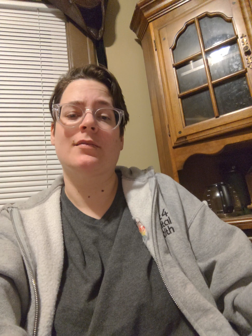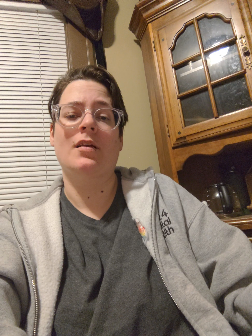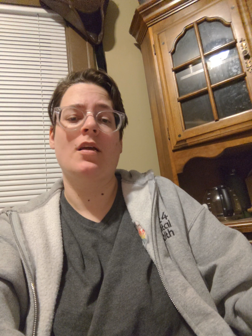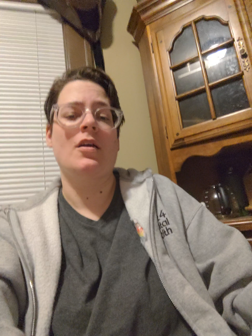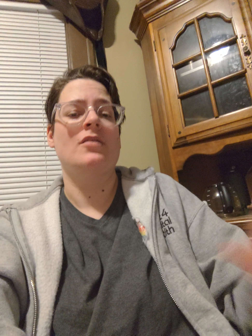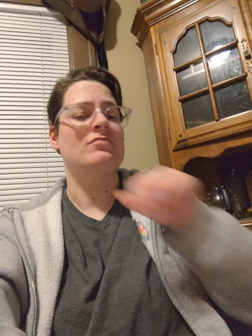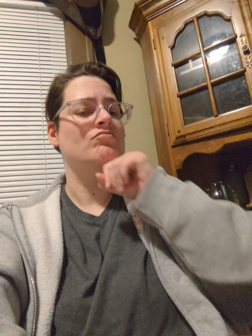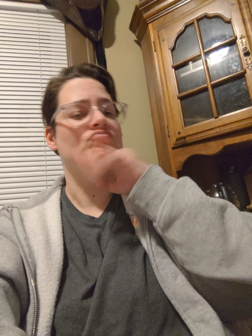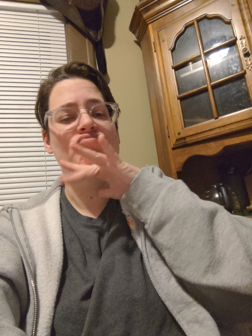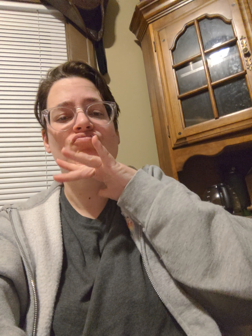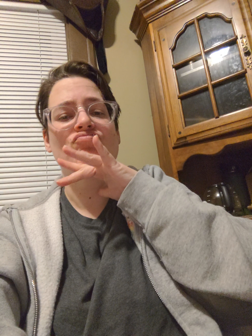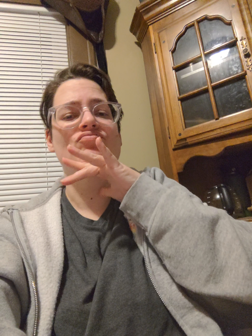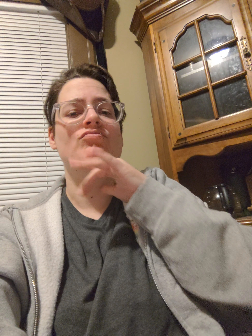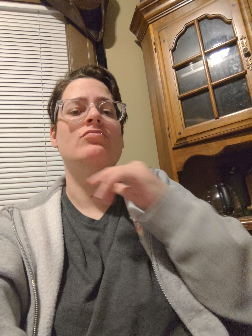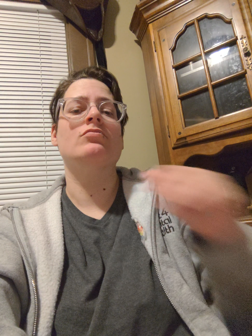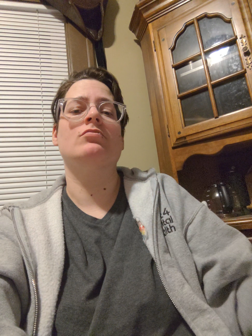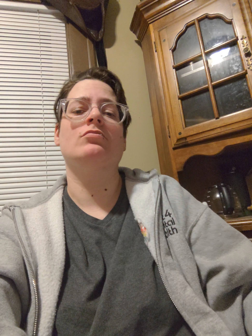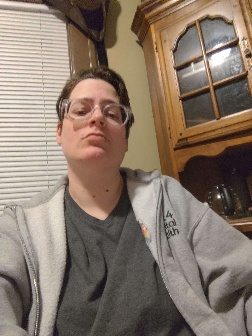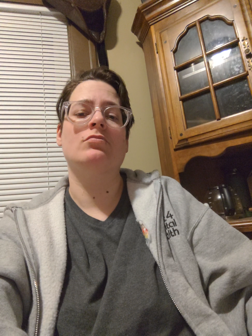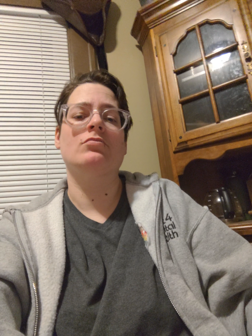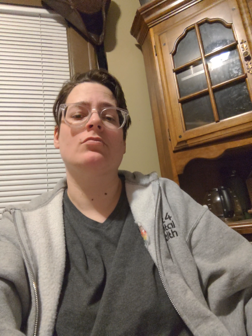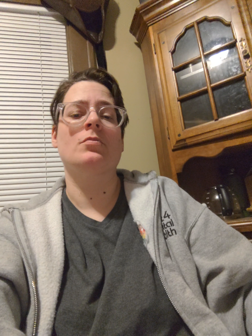dirty